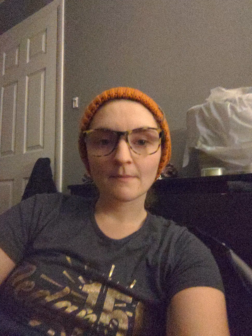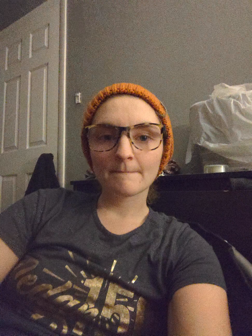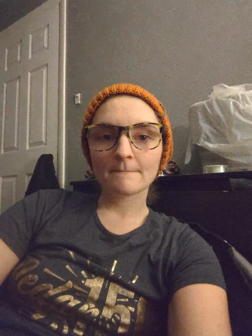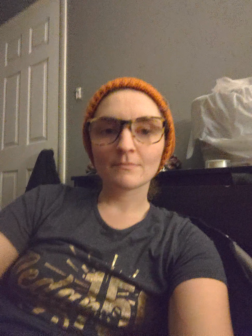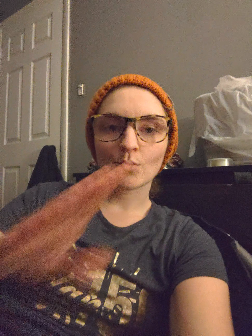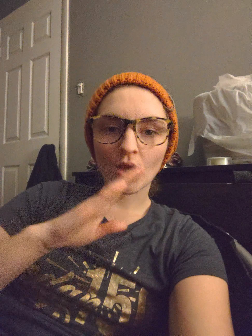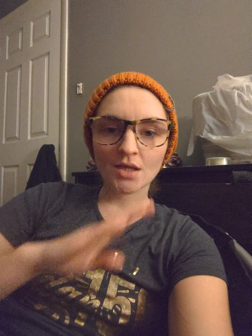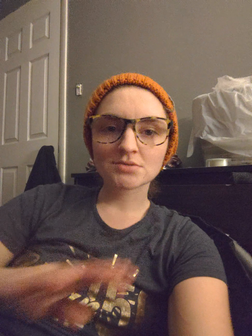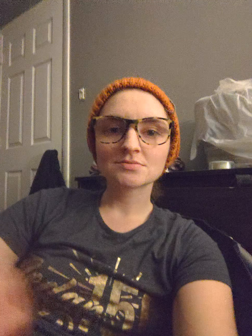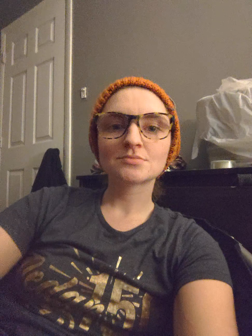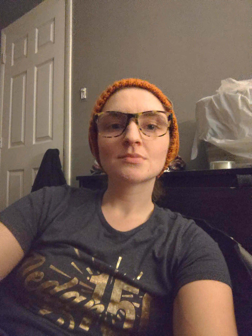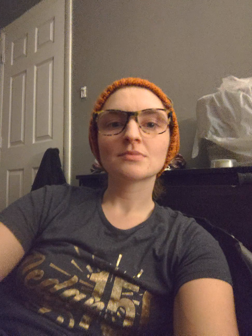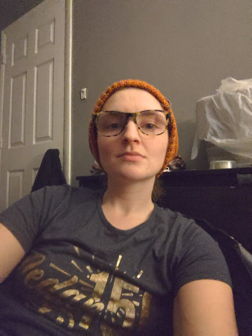quiet